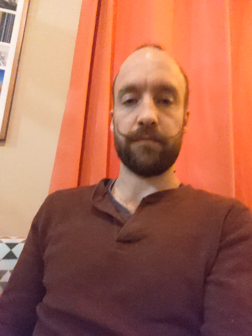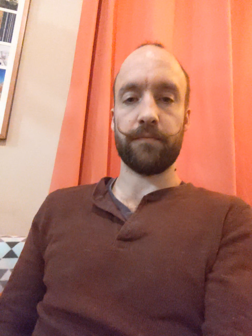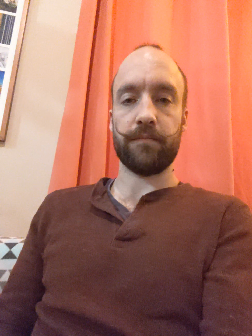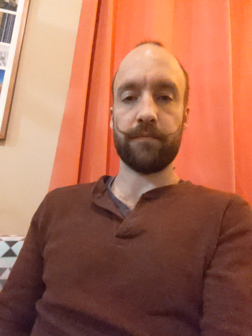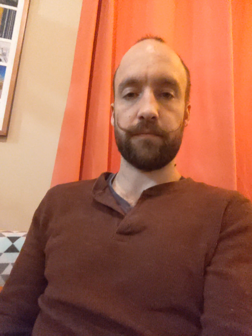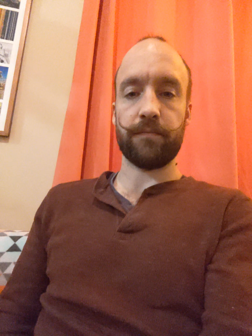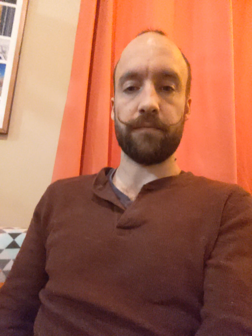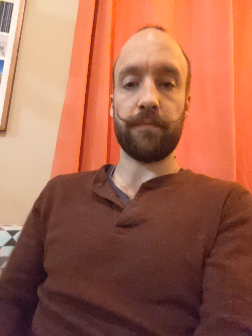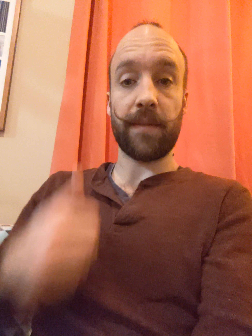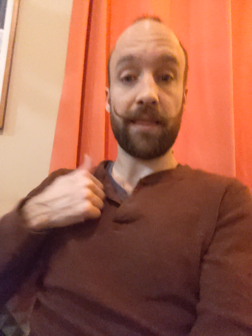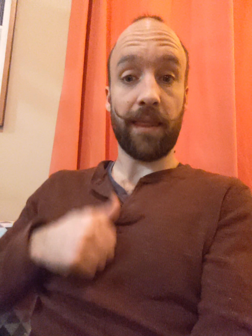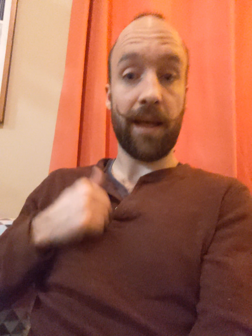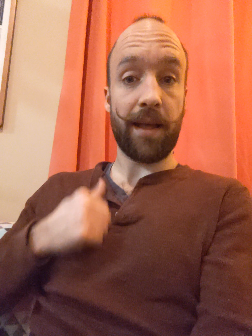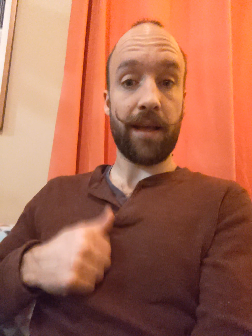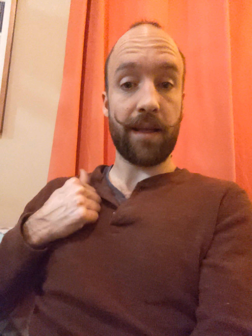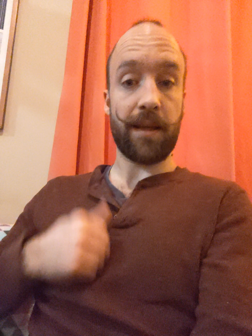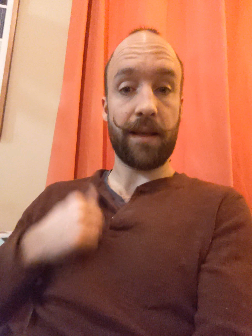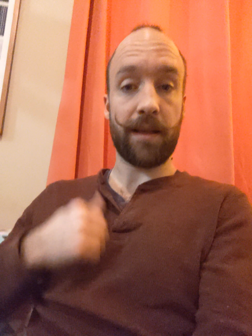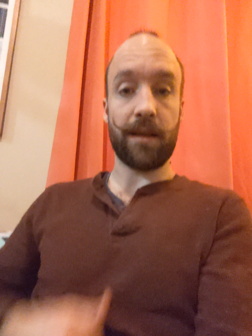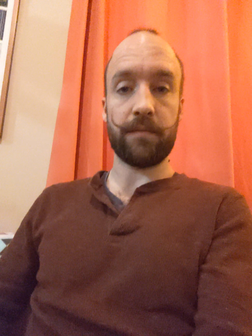bath